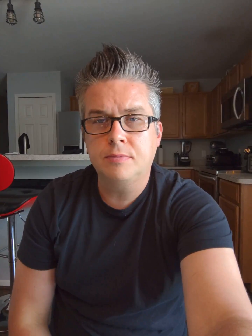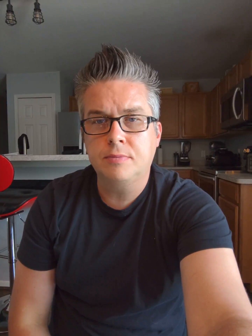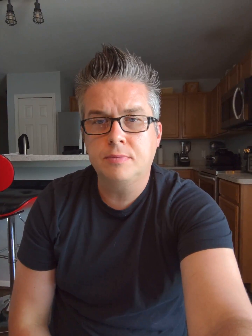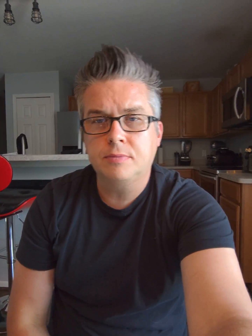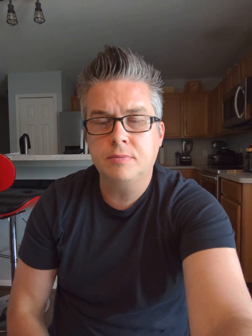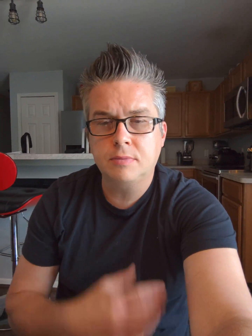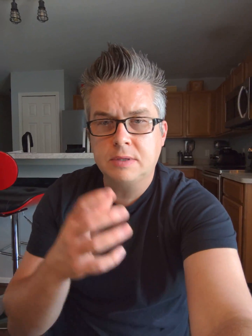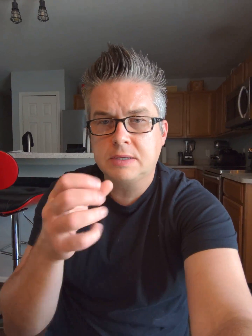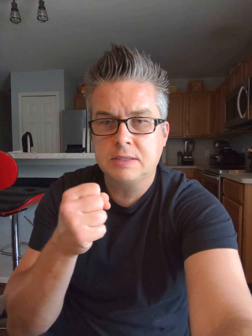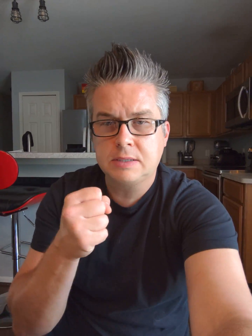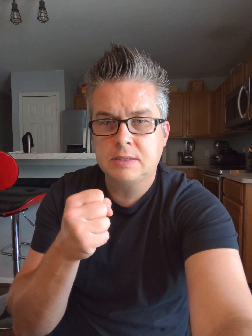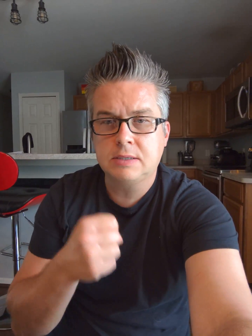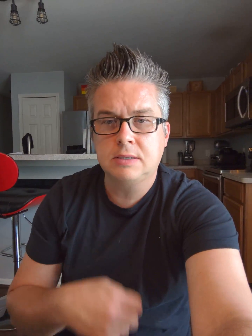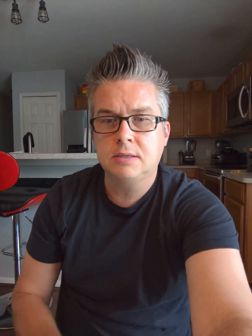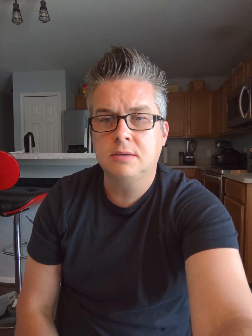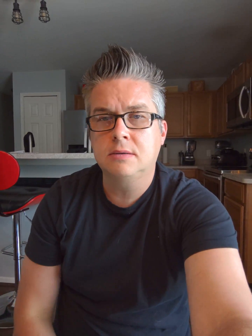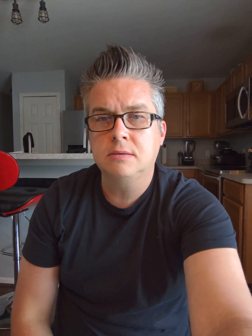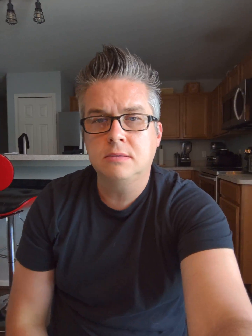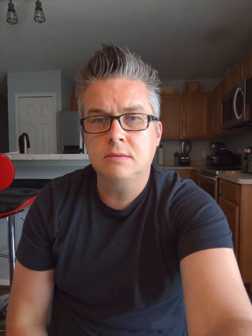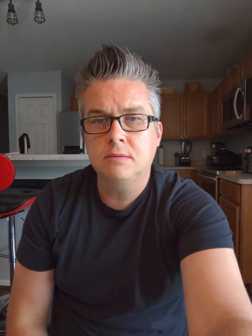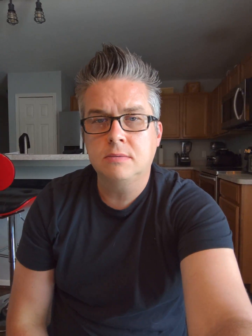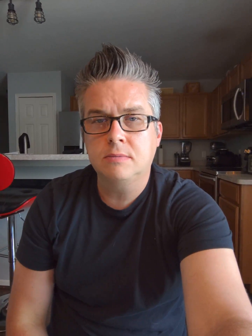get